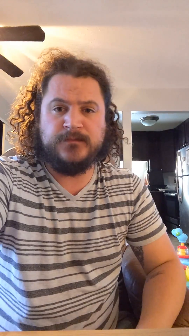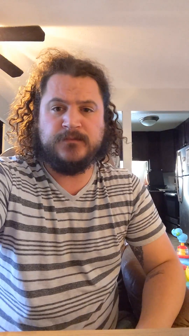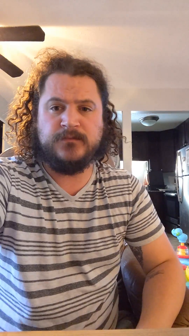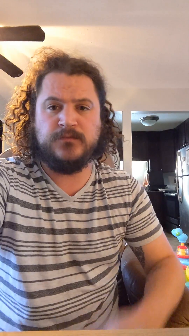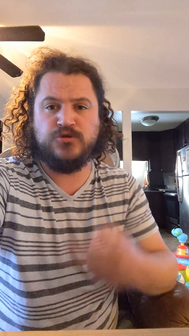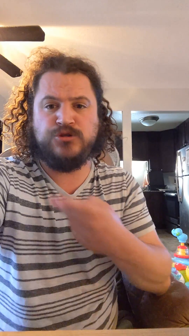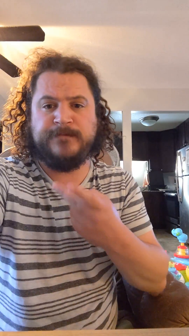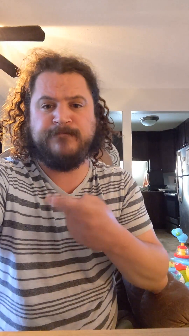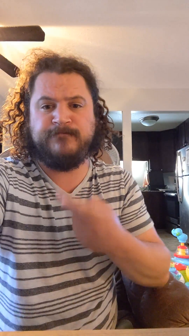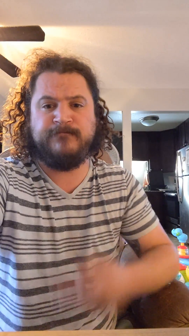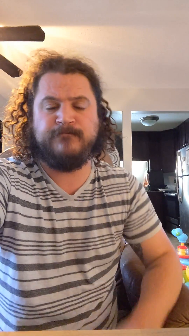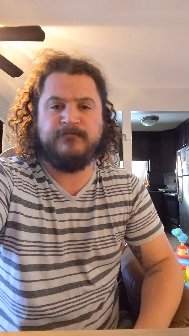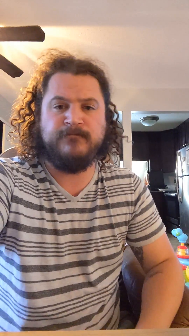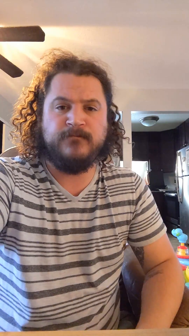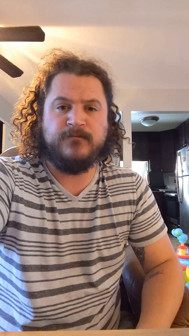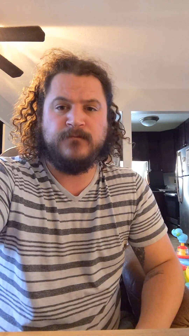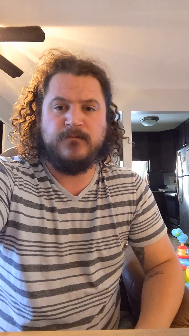sheep